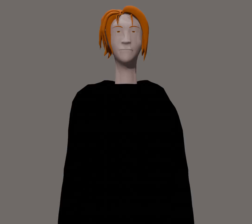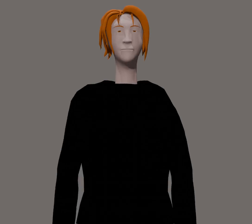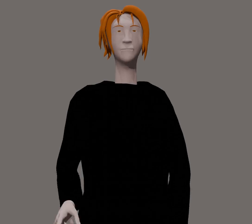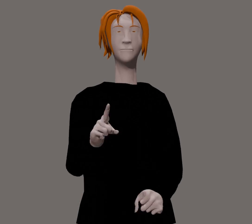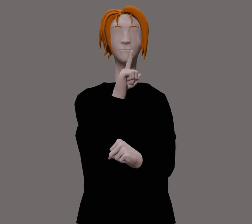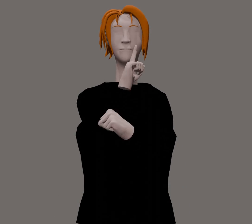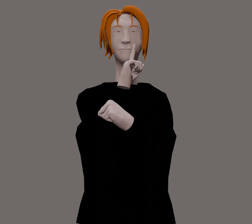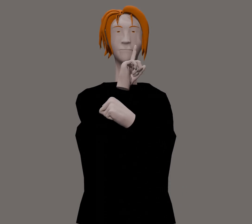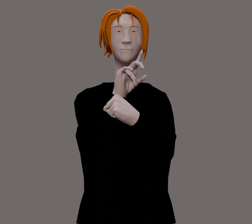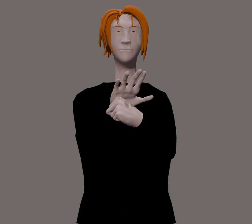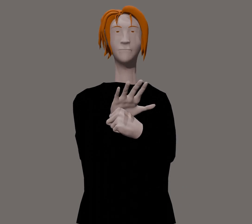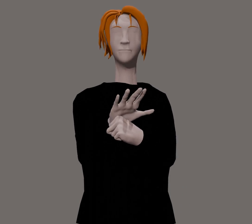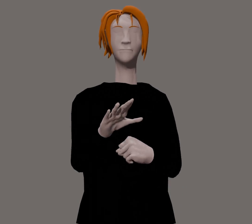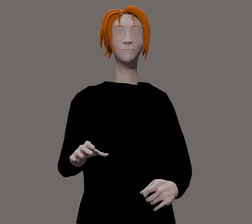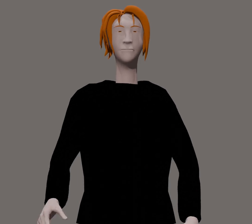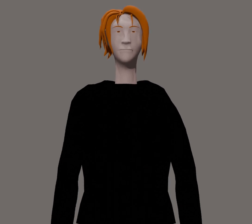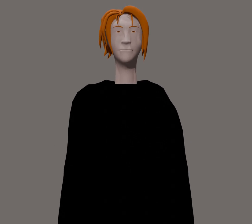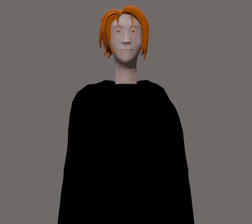Commit